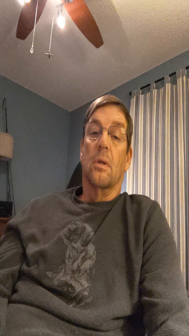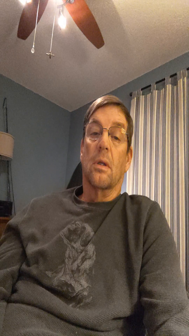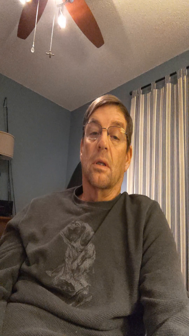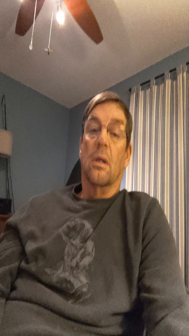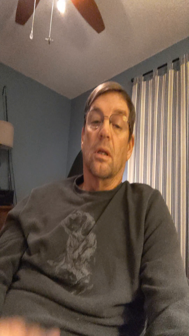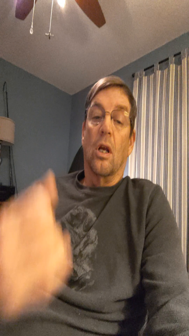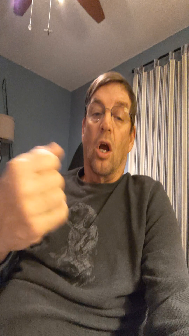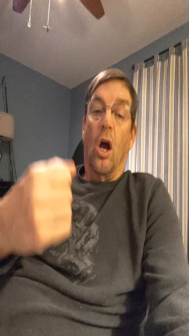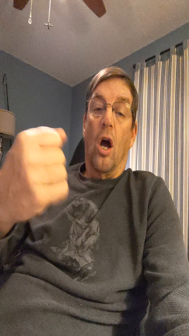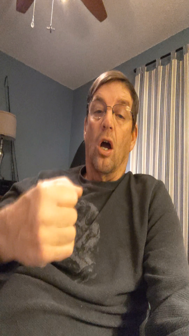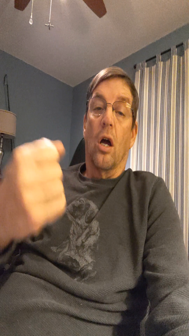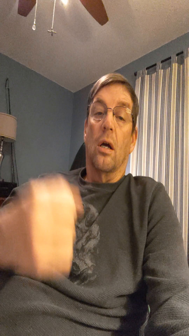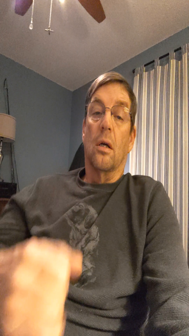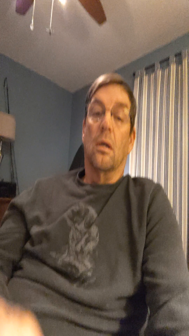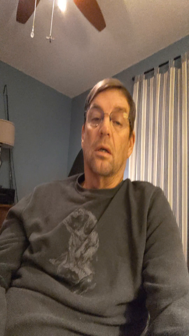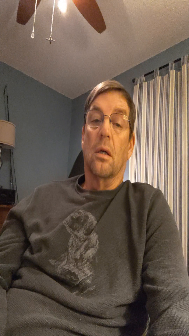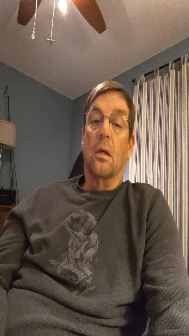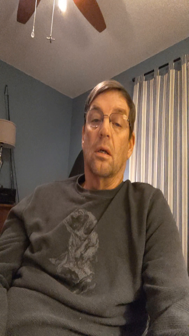car